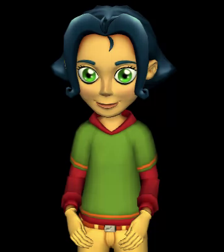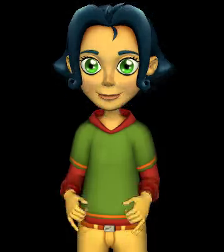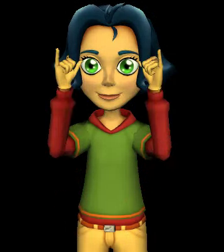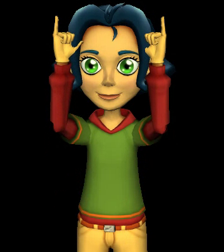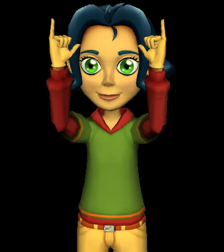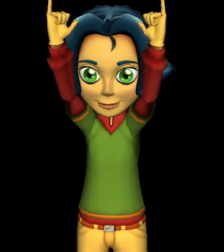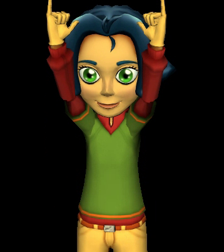لحم بقر